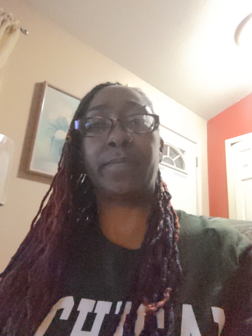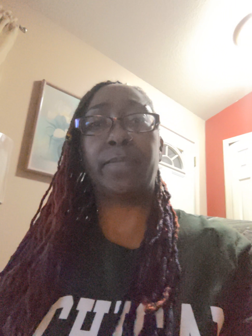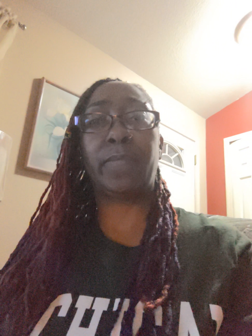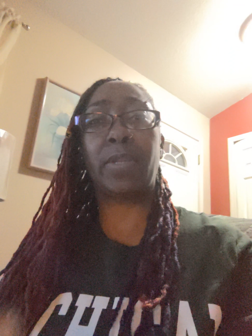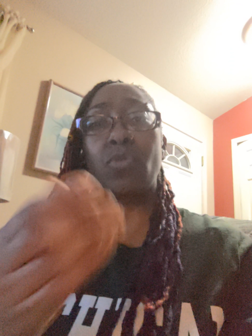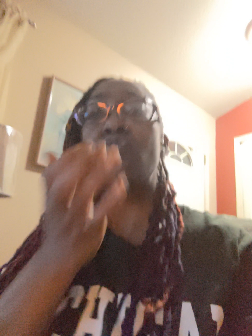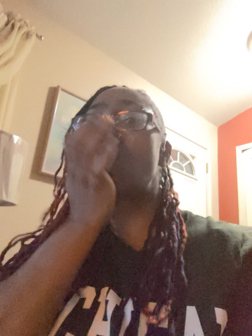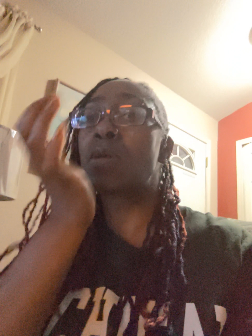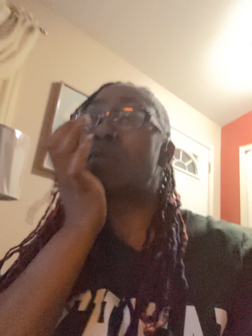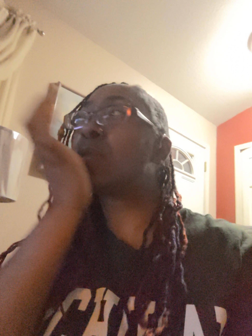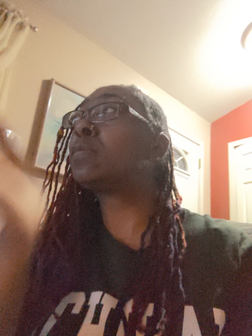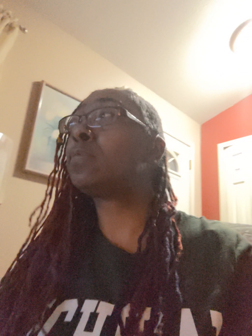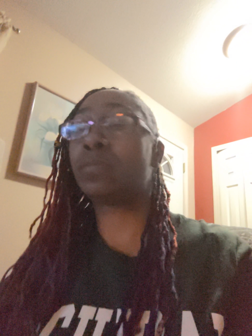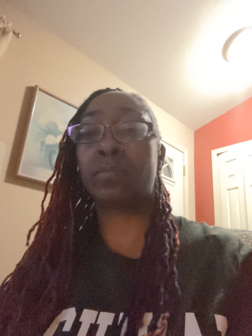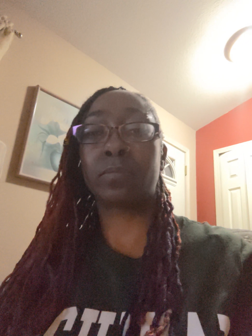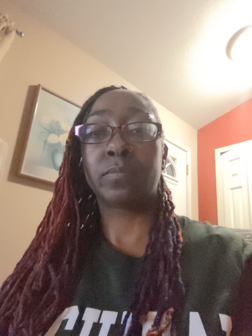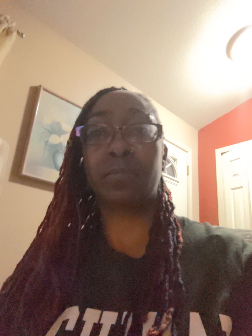grass